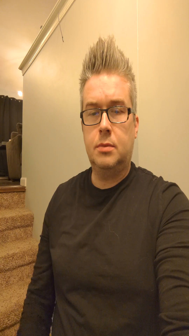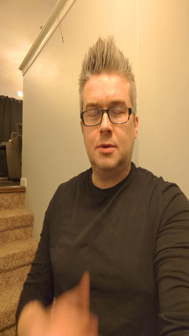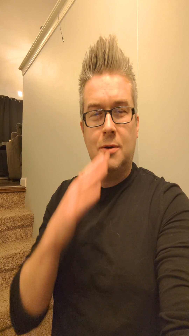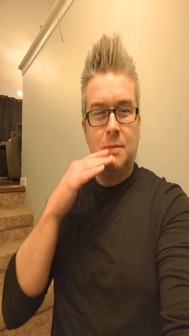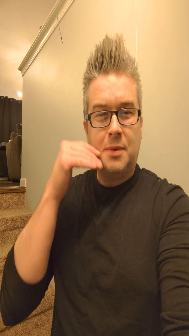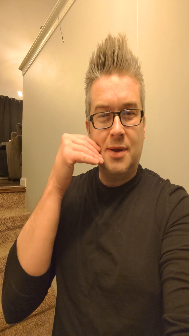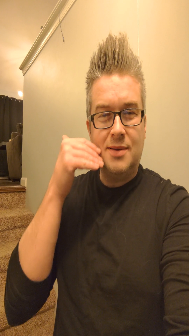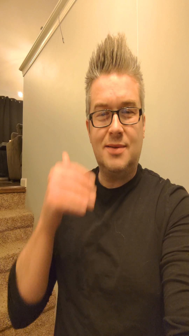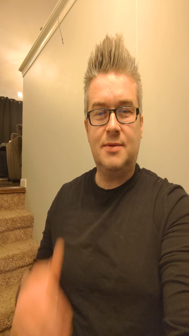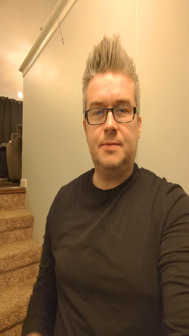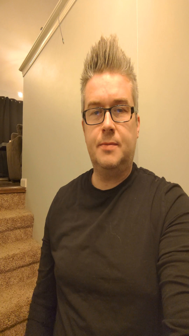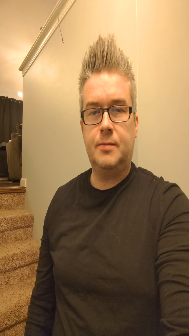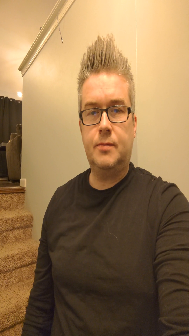smile